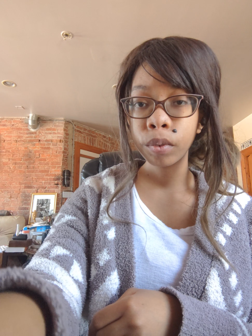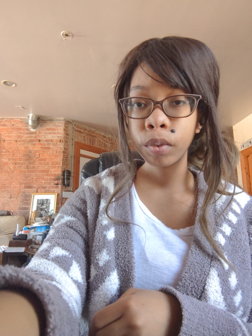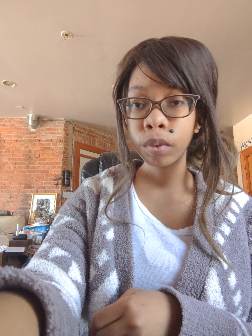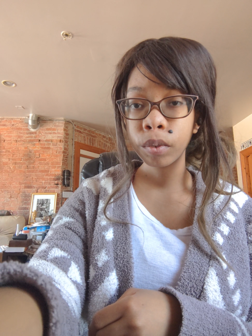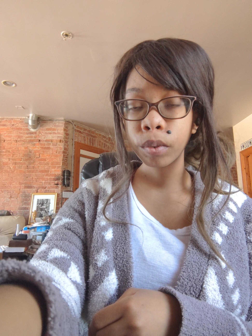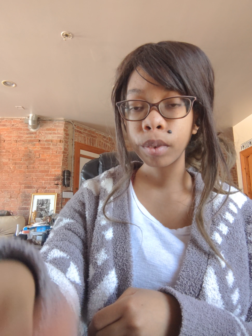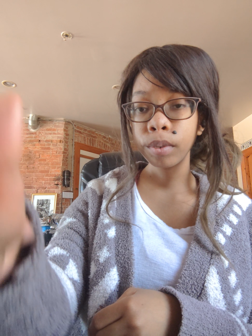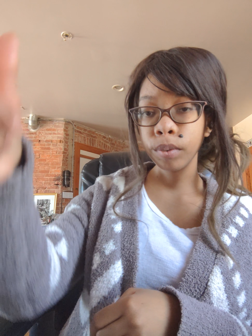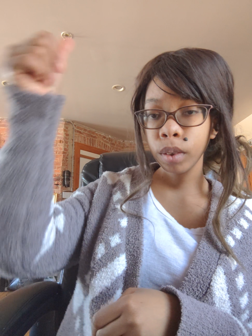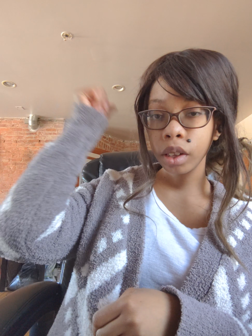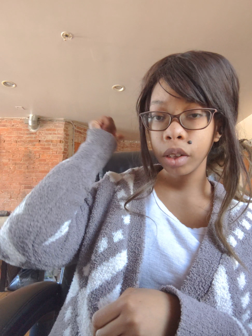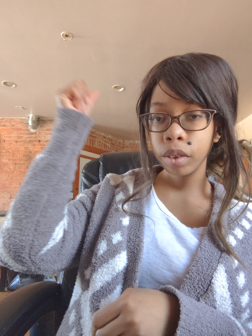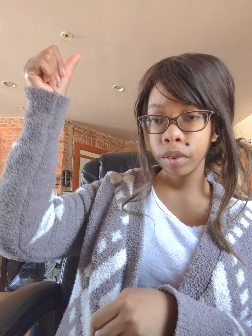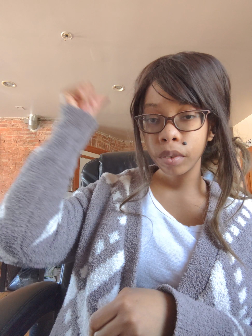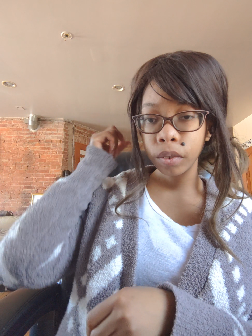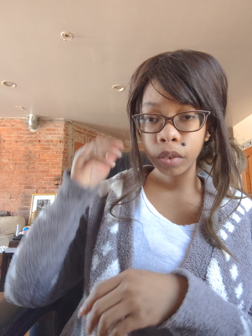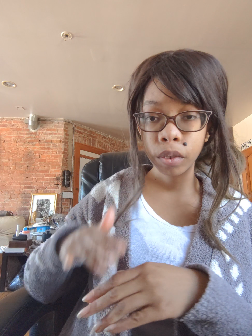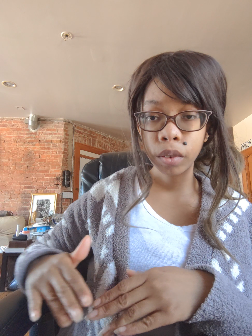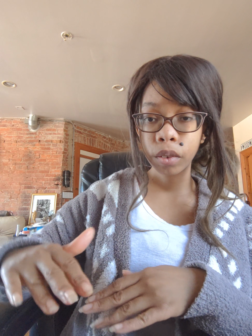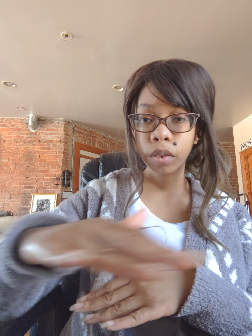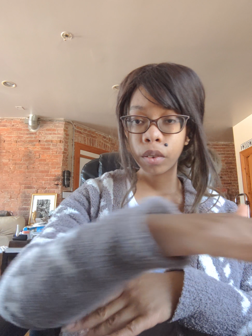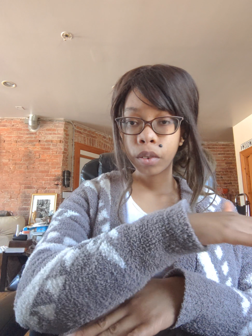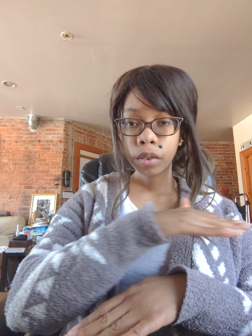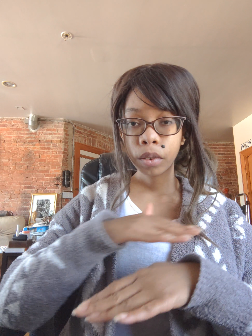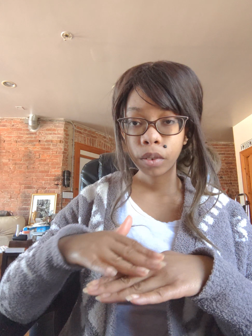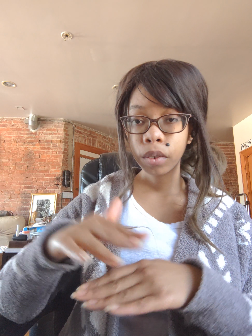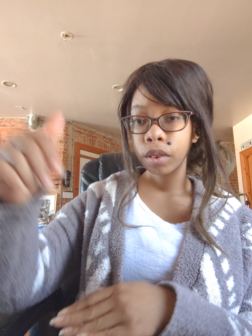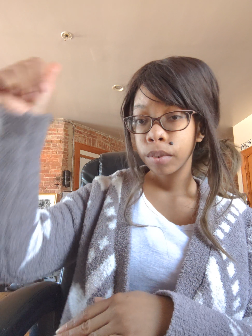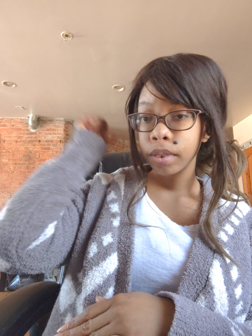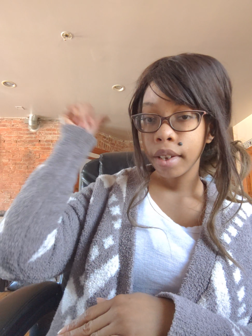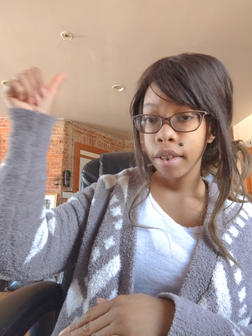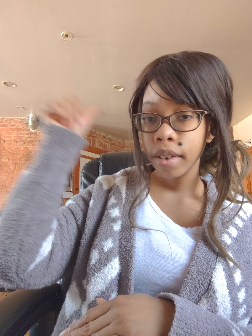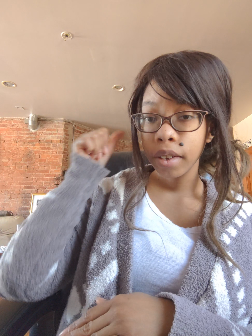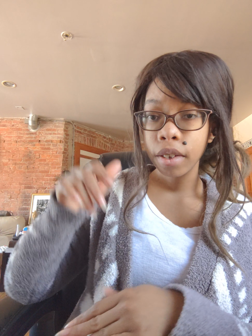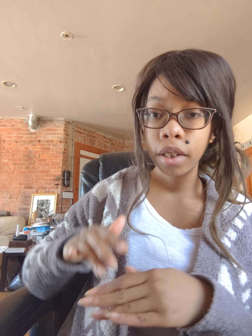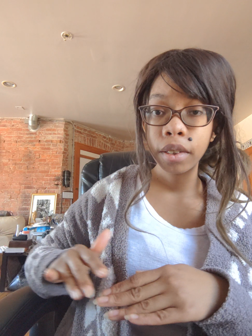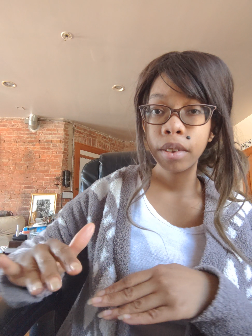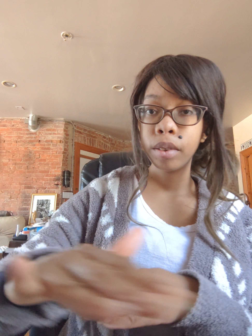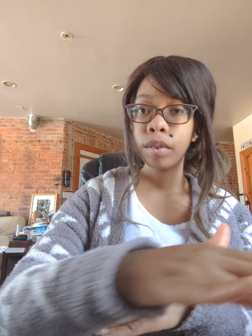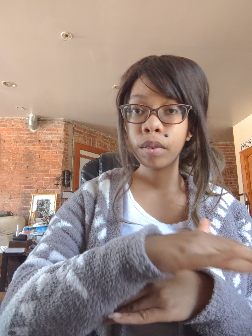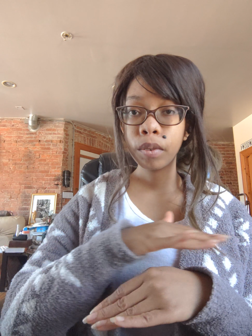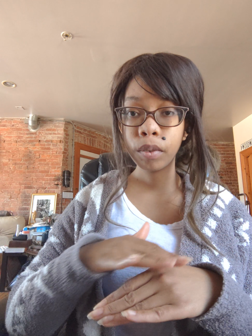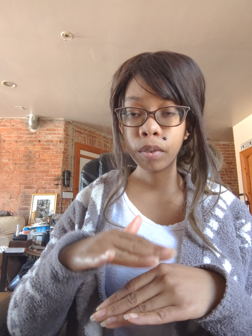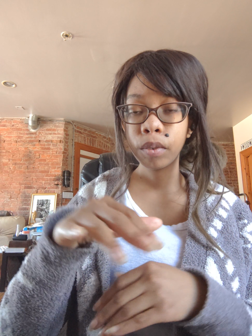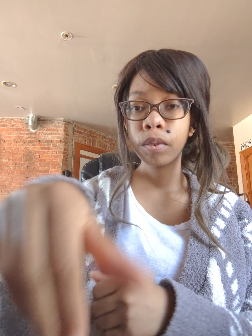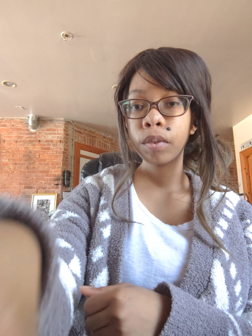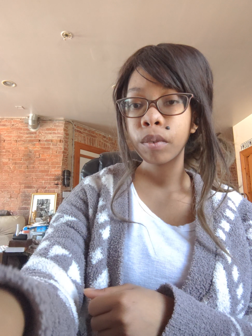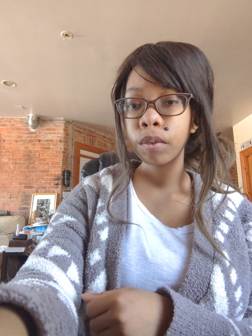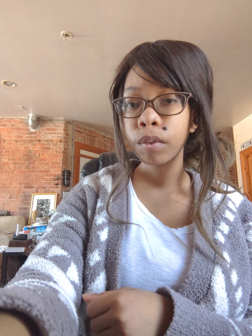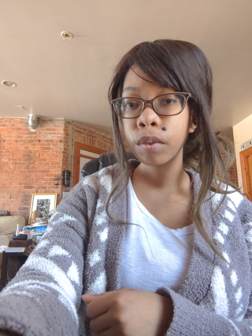backyard